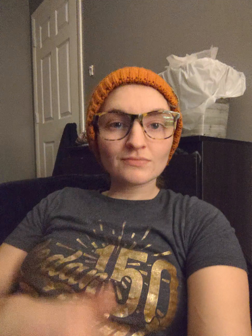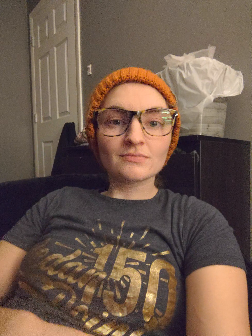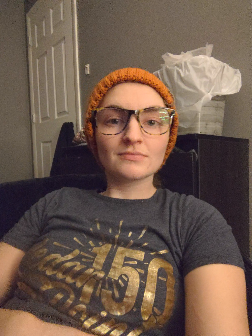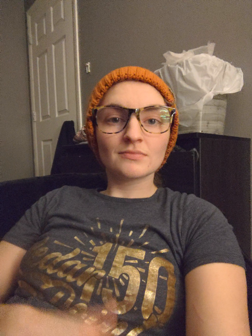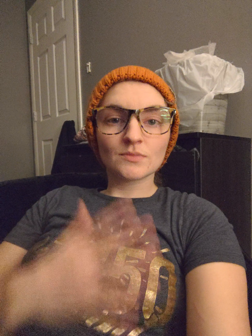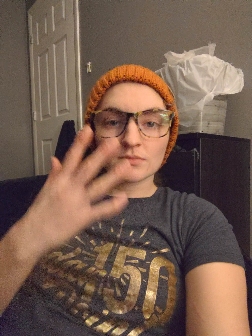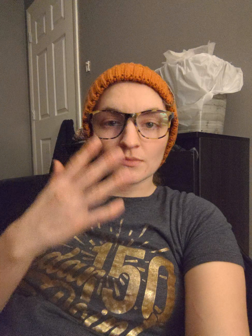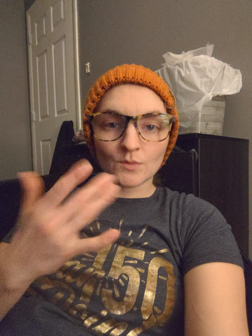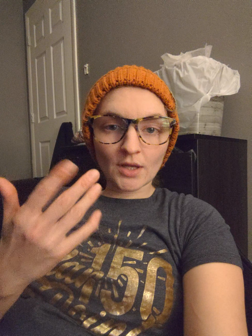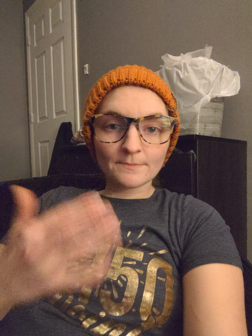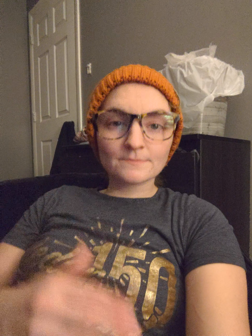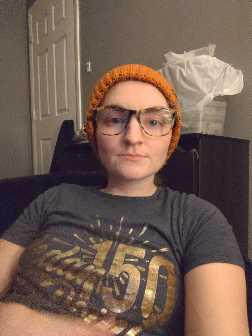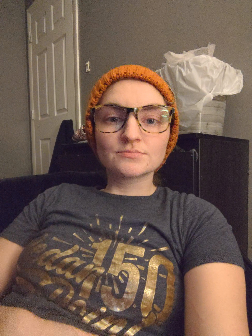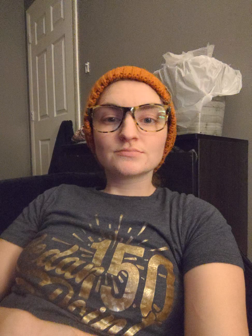wait